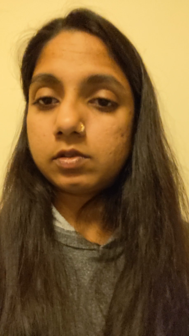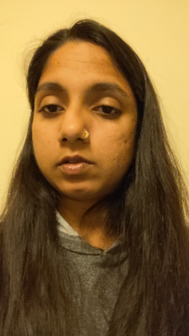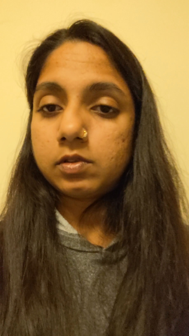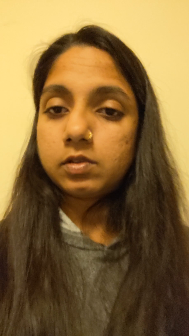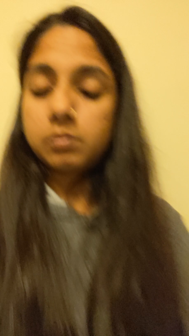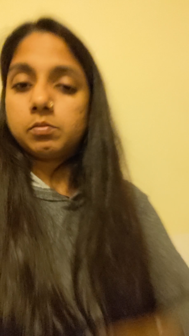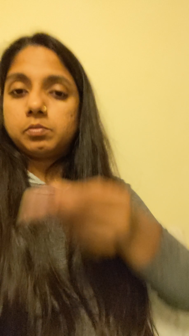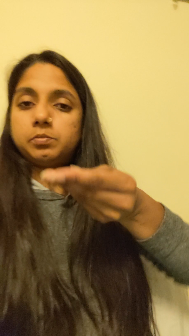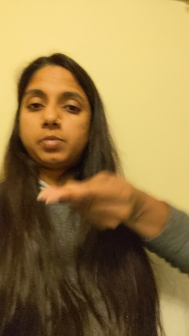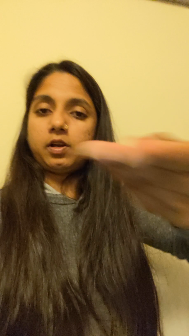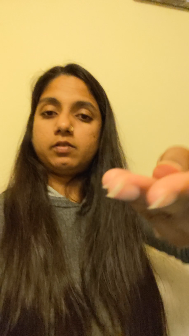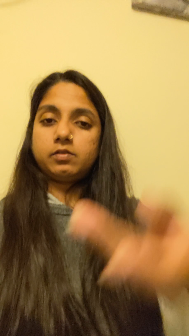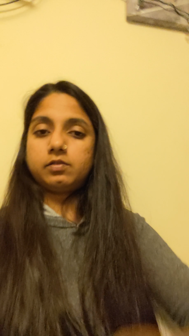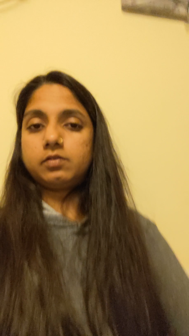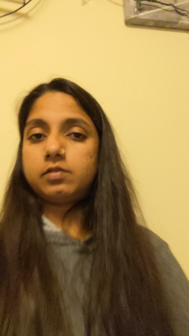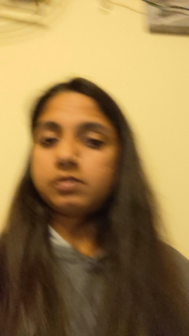buy